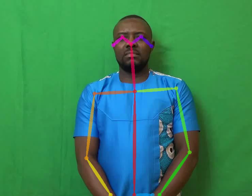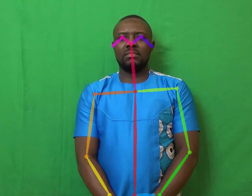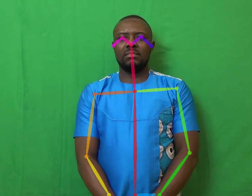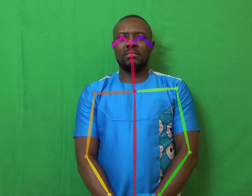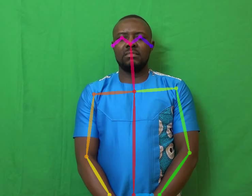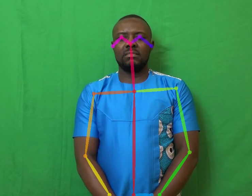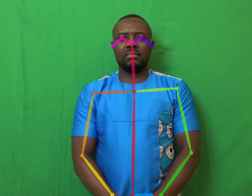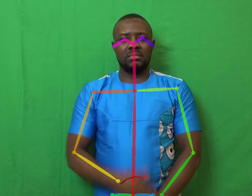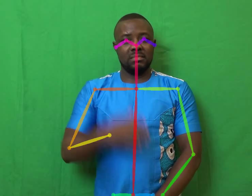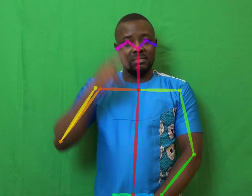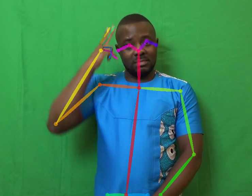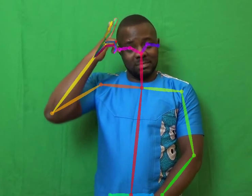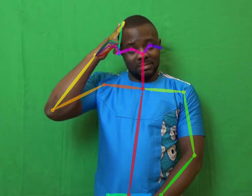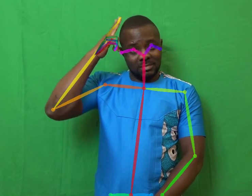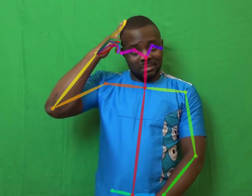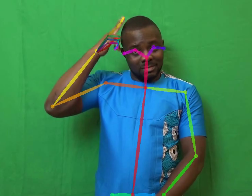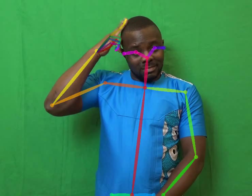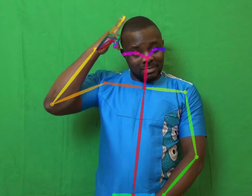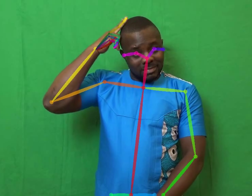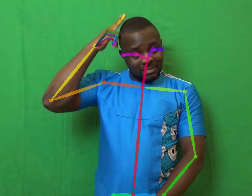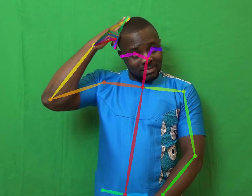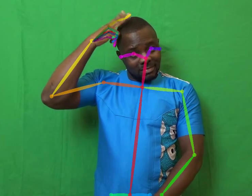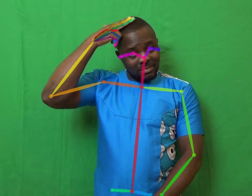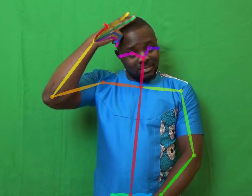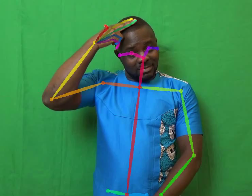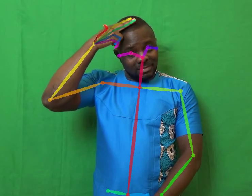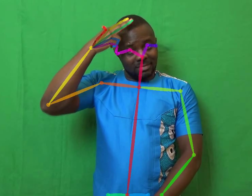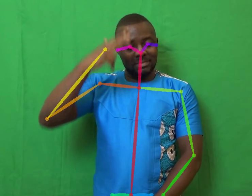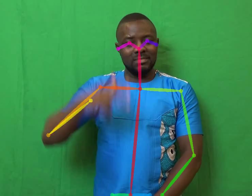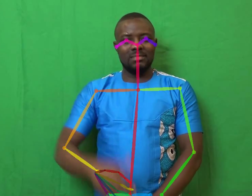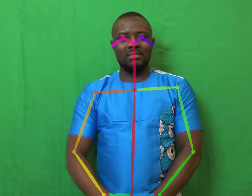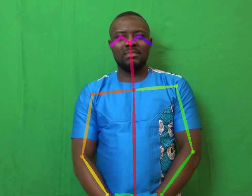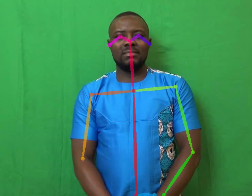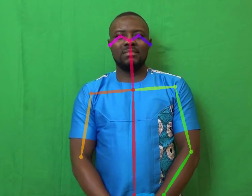barbering or cut hair